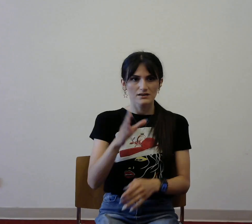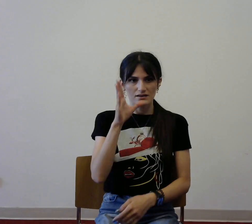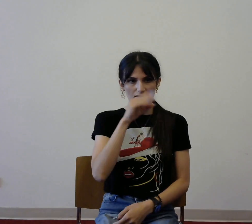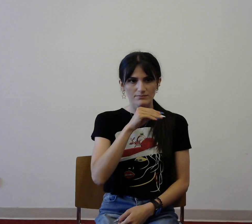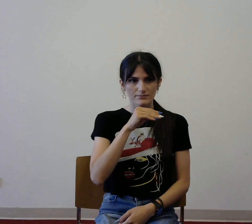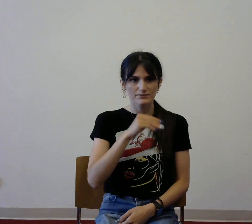bilər